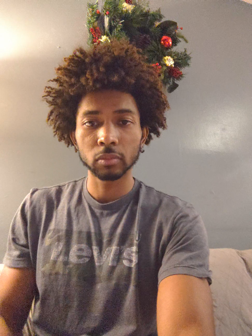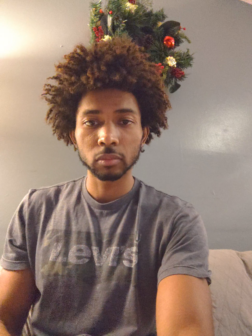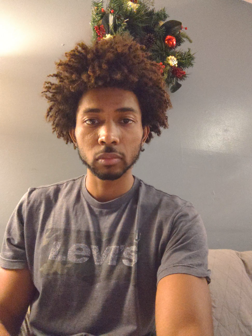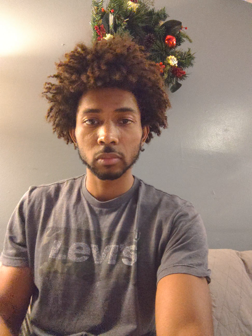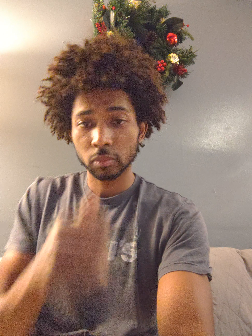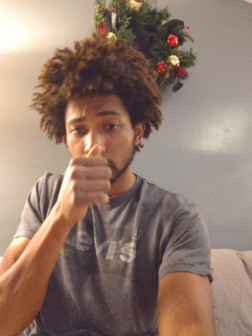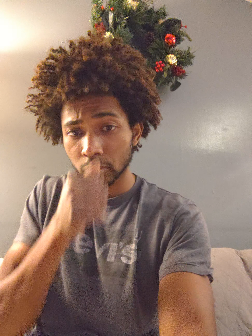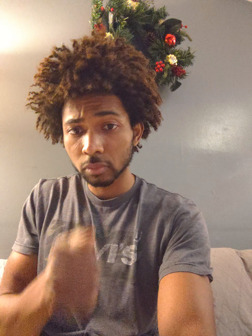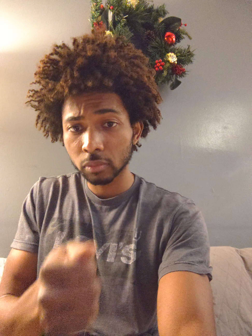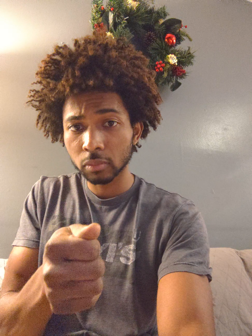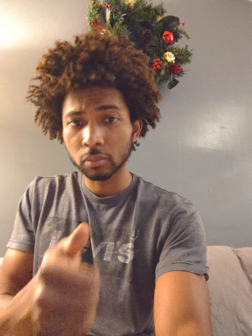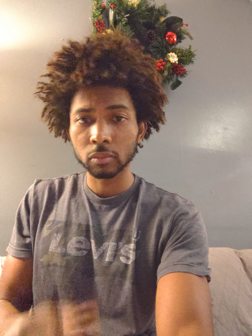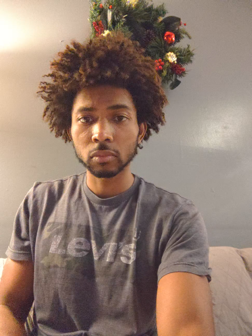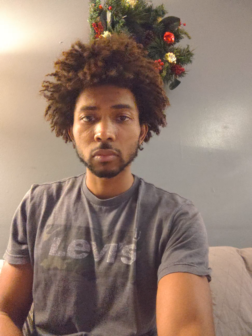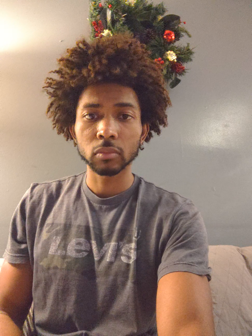hide